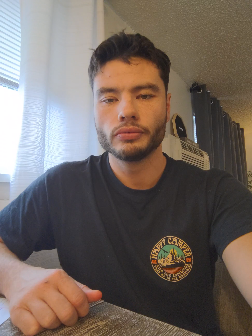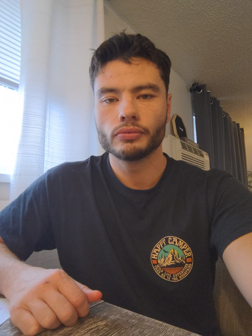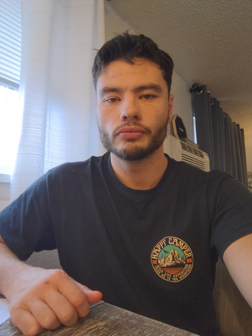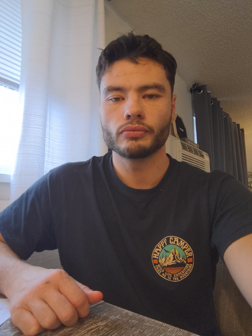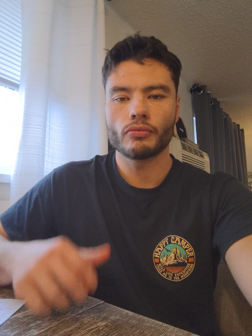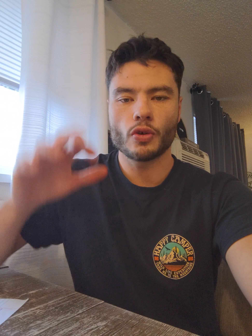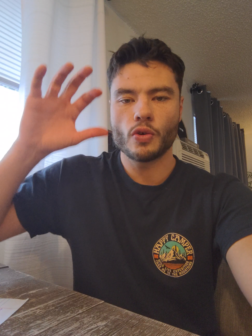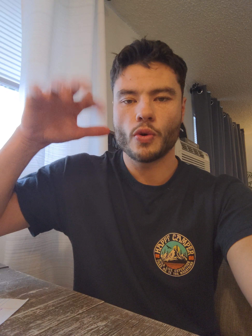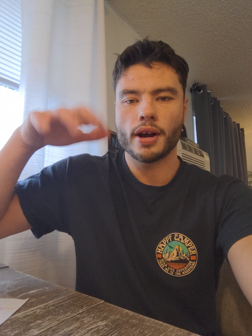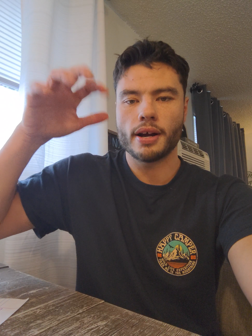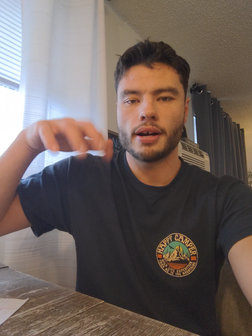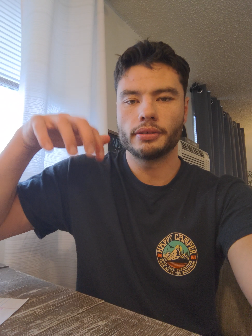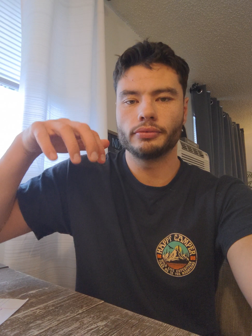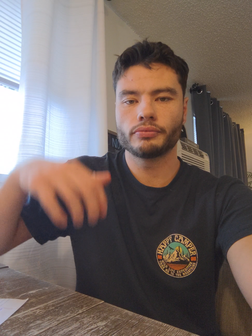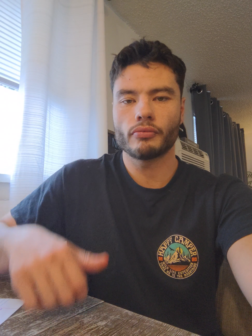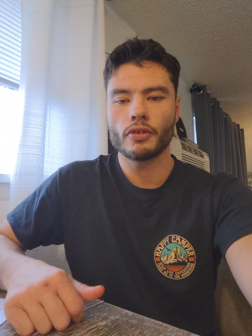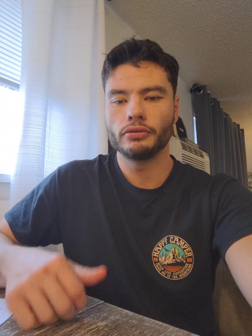rain